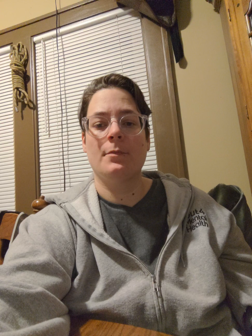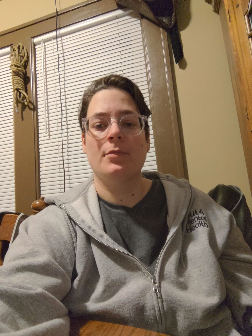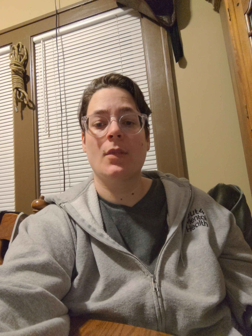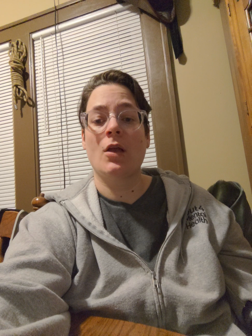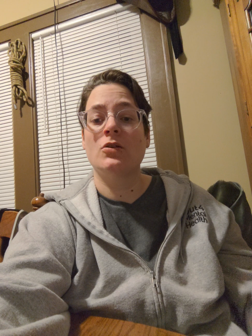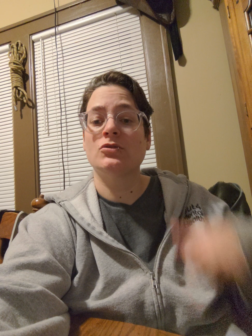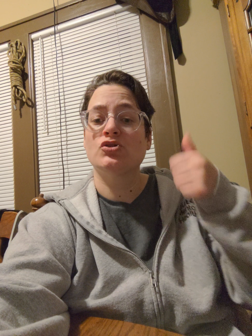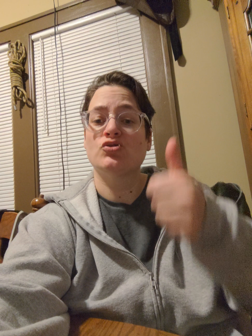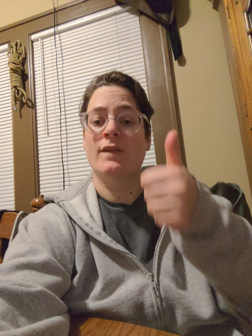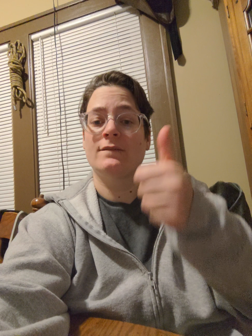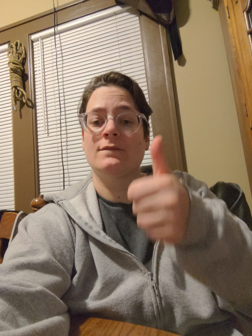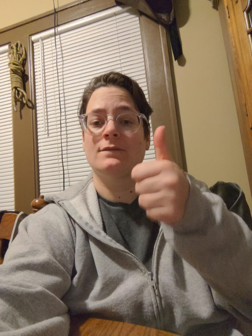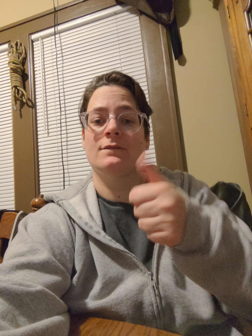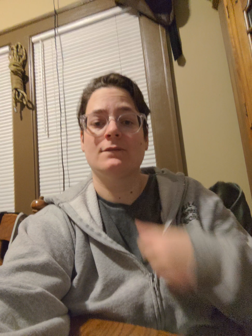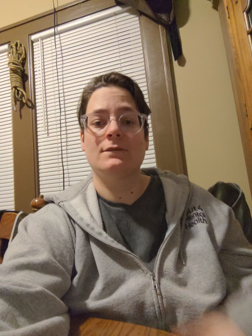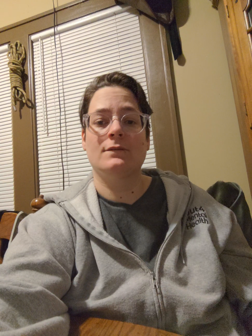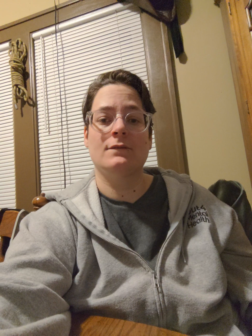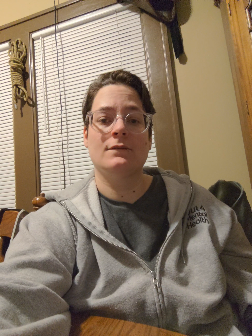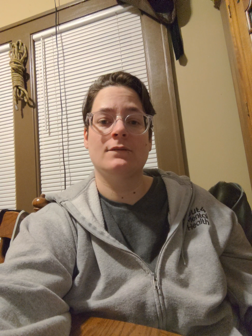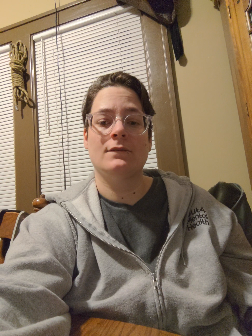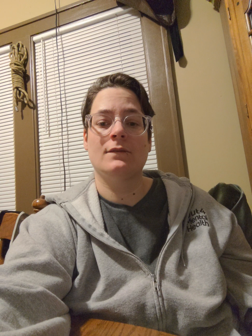yourself